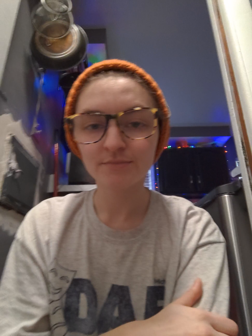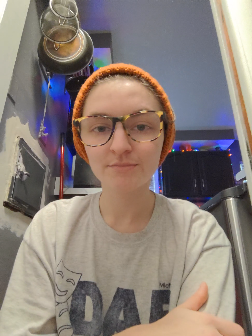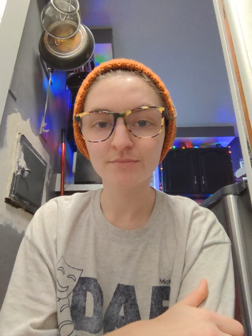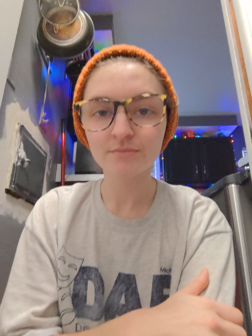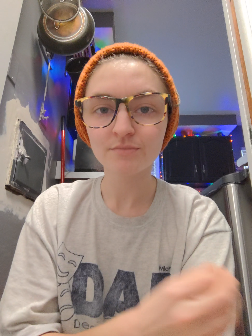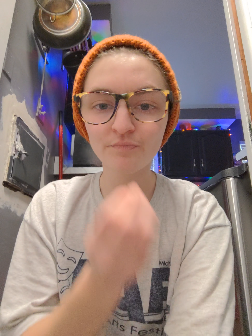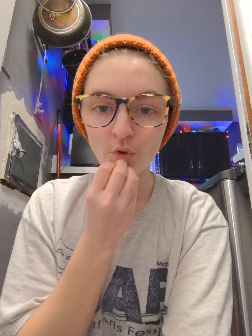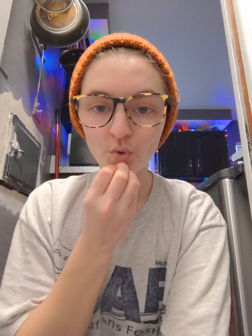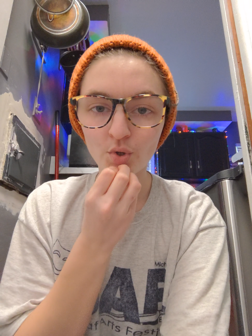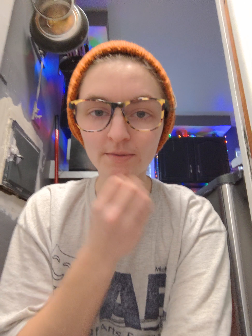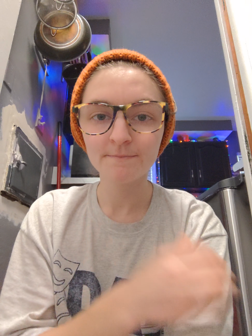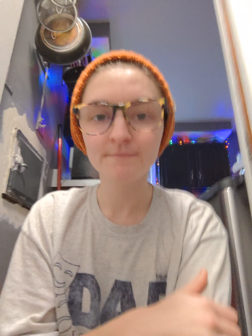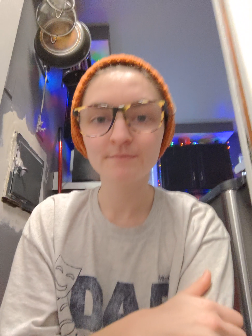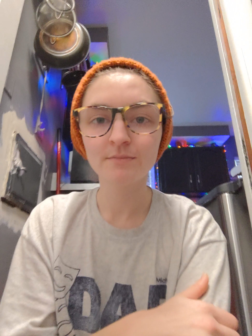food